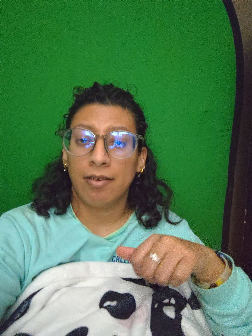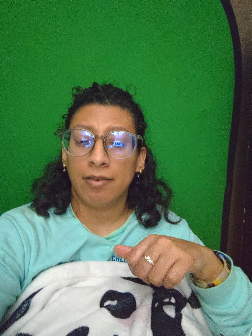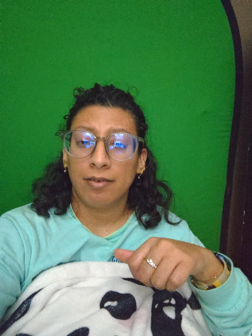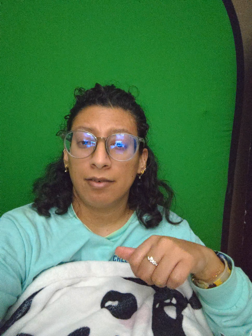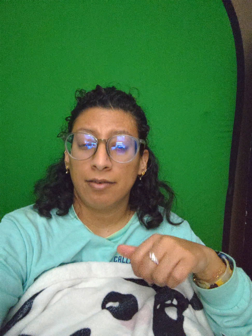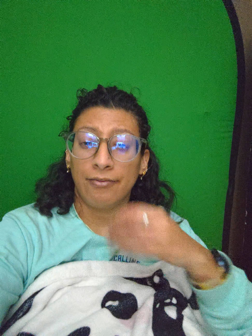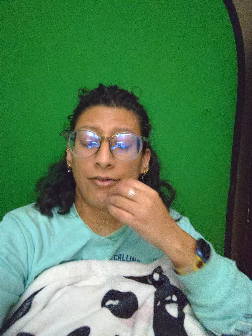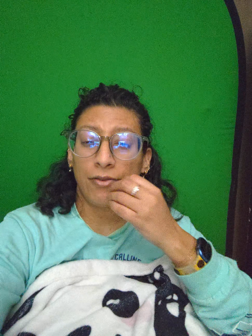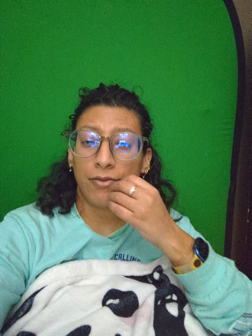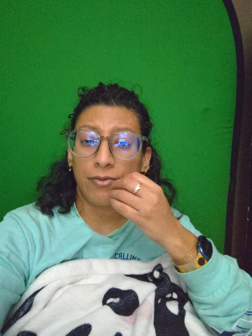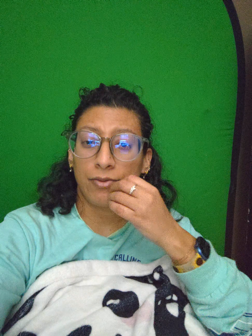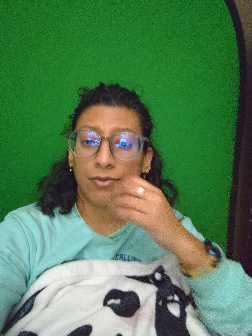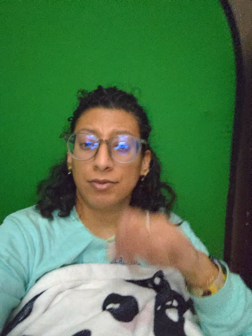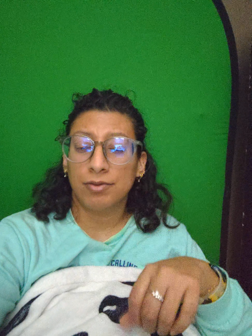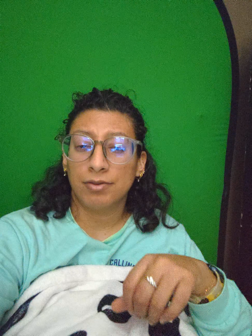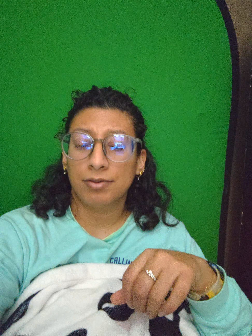food